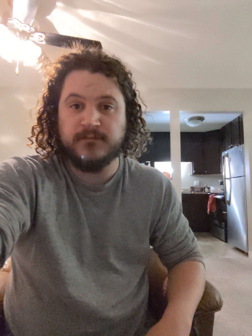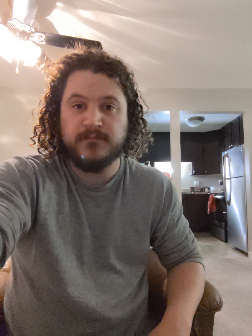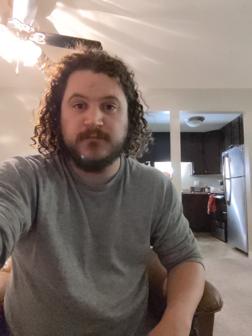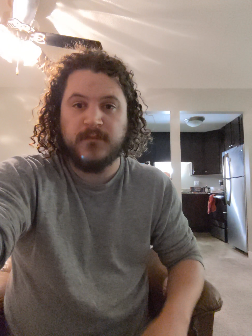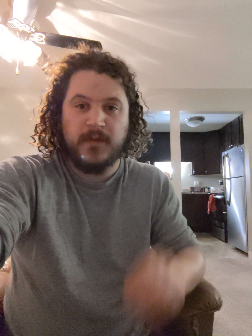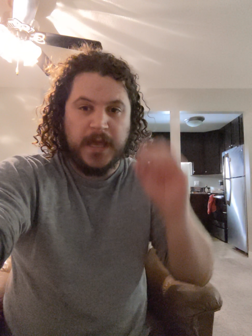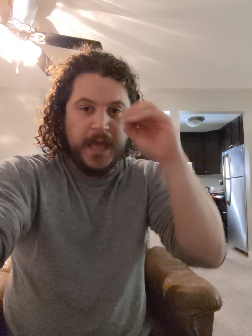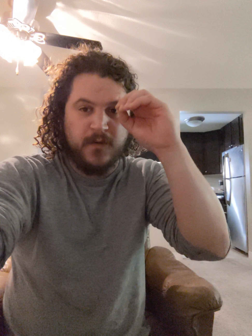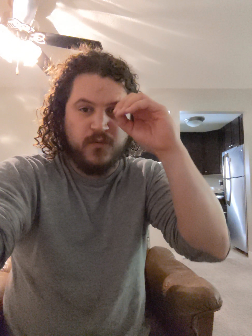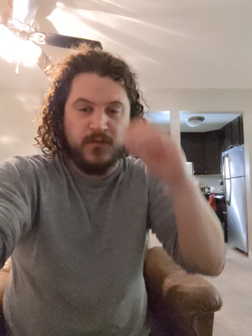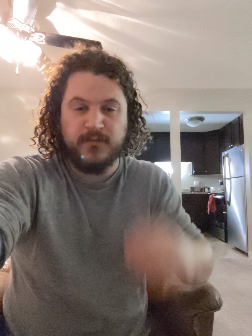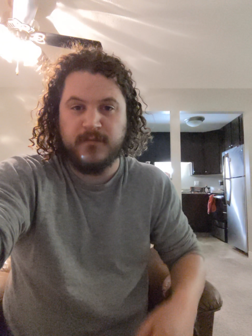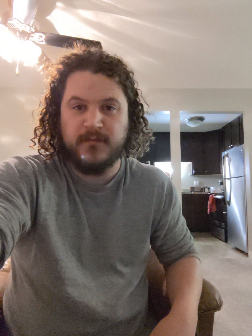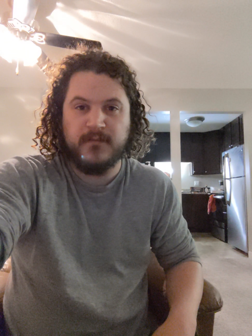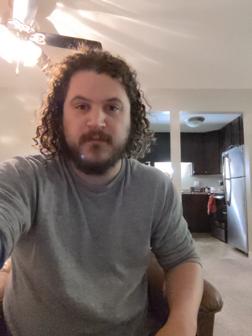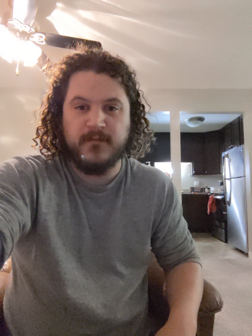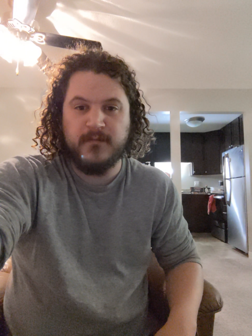owl